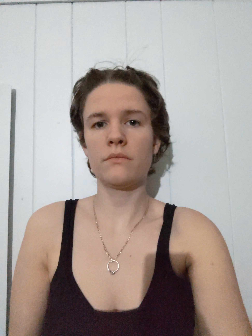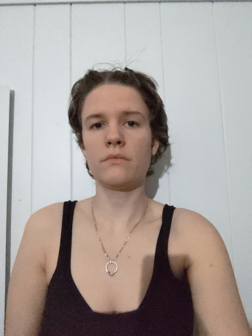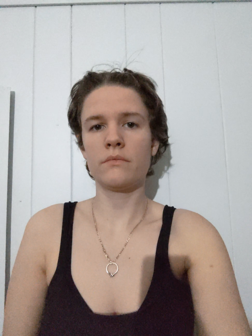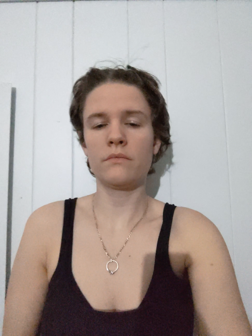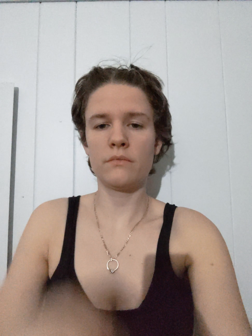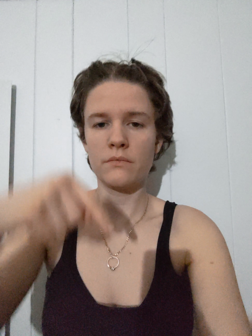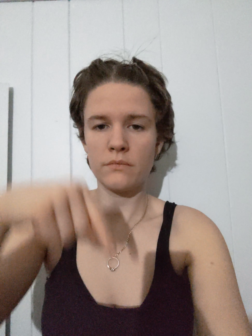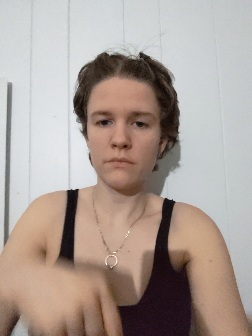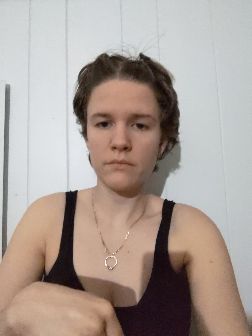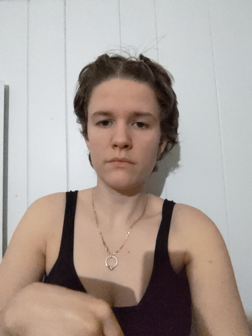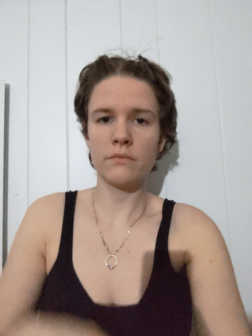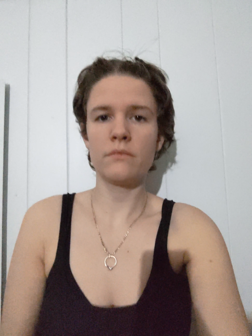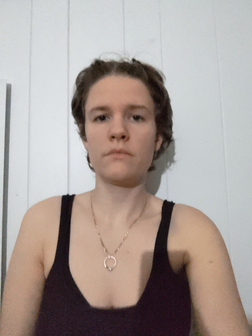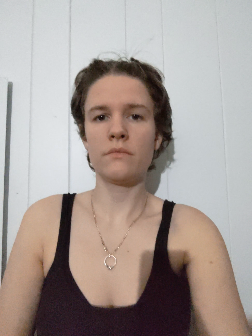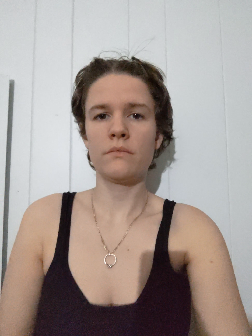down